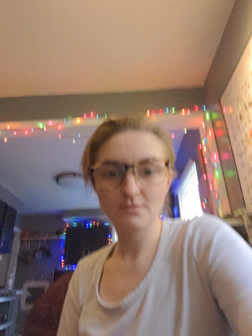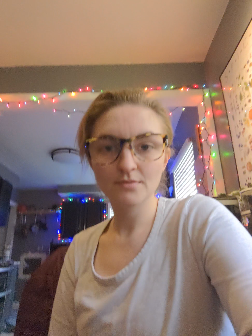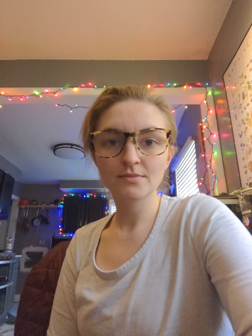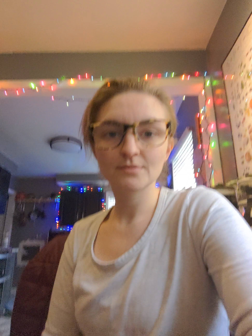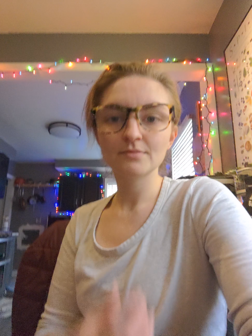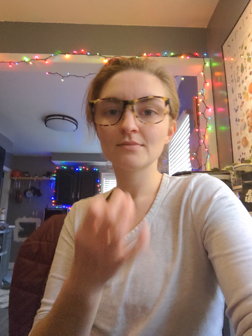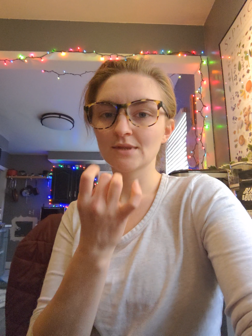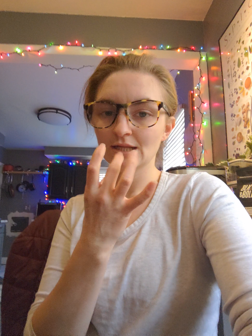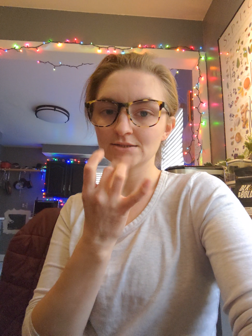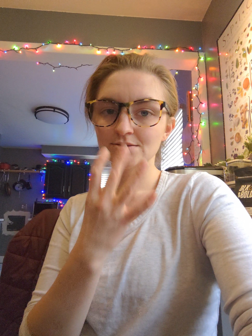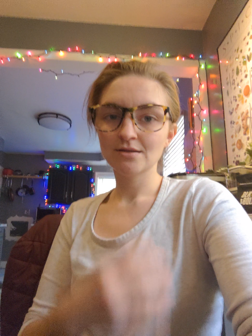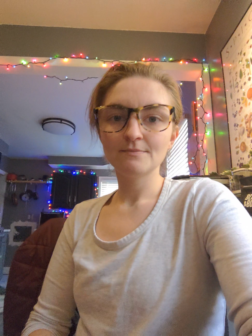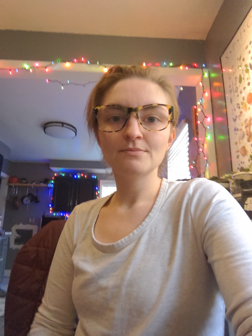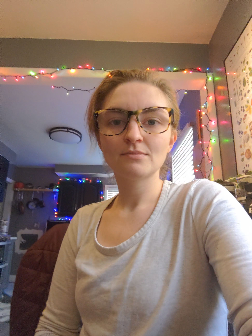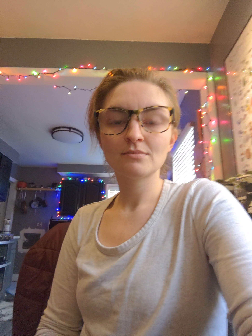snack